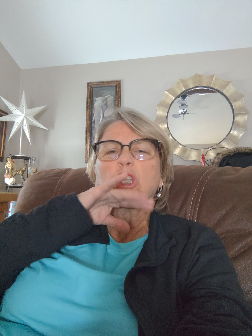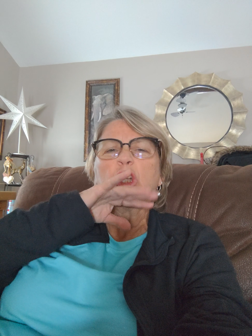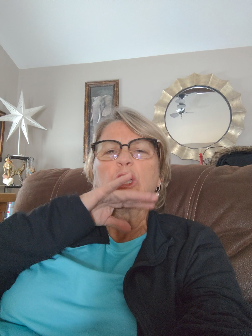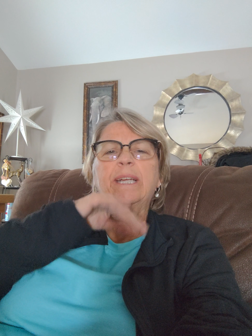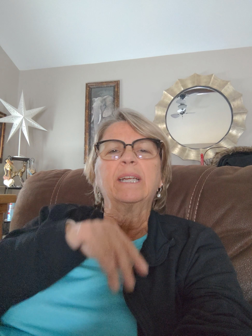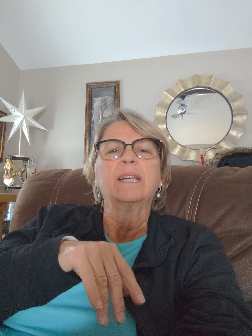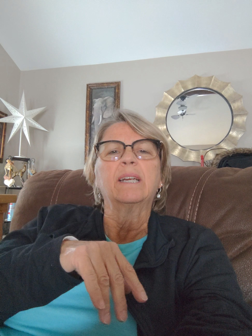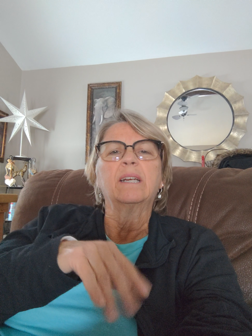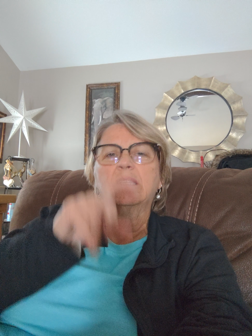dirty